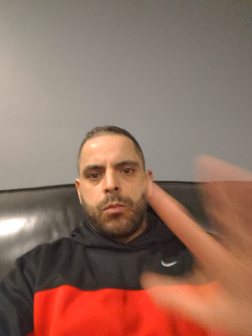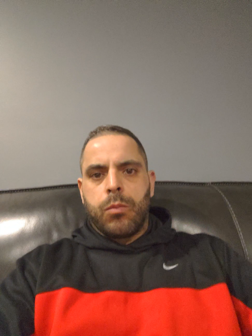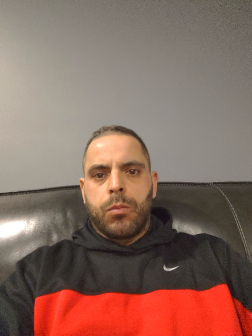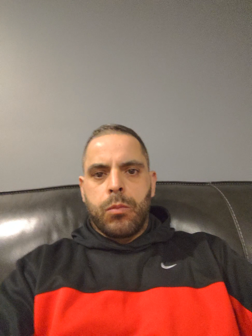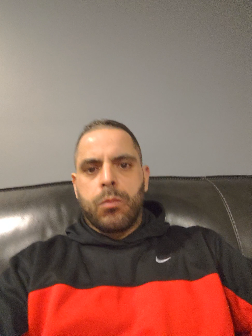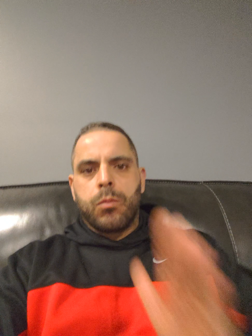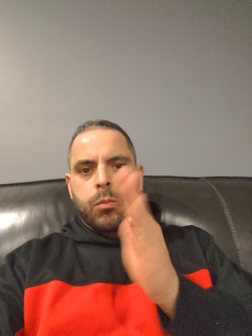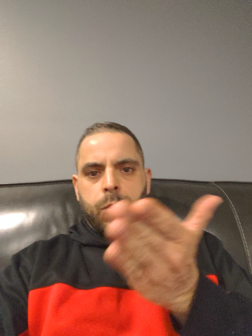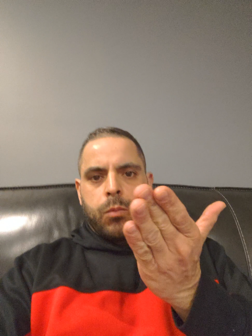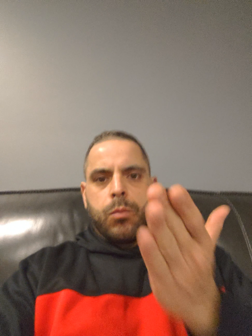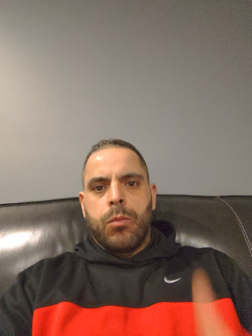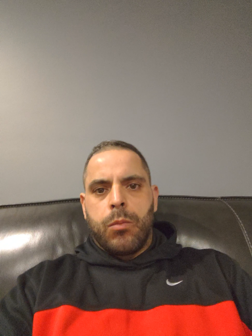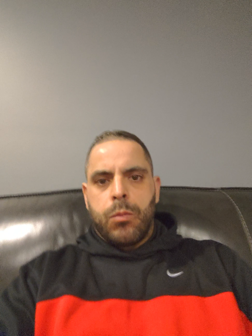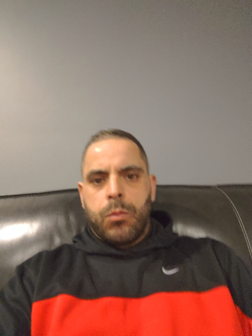book